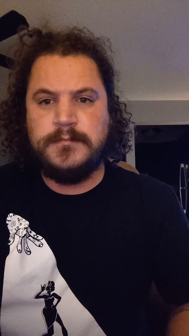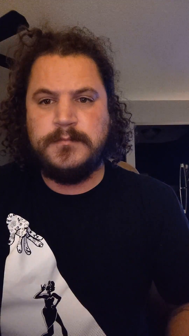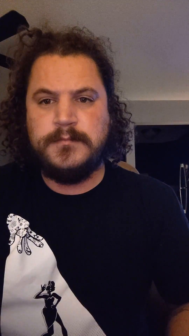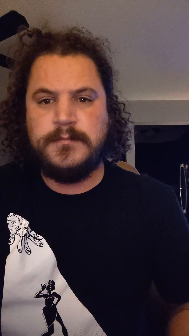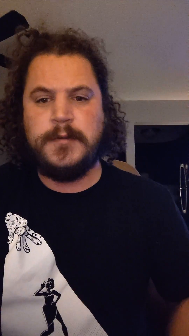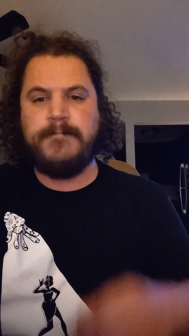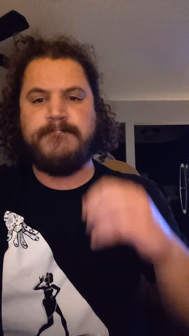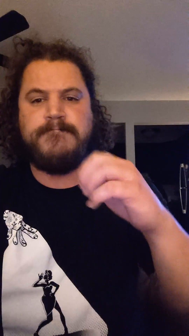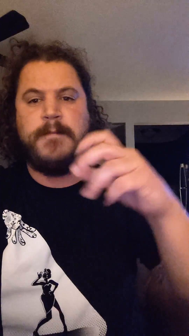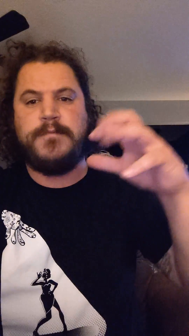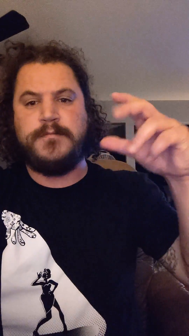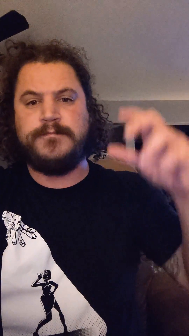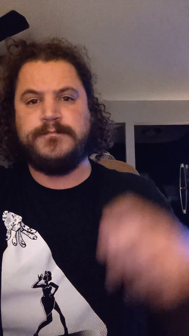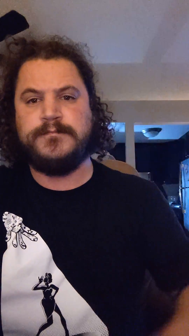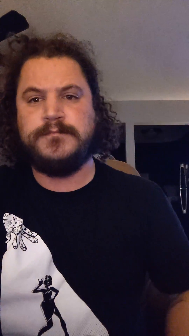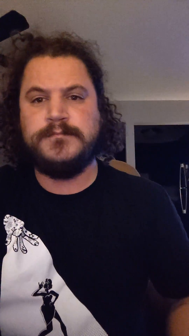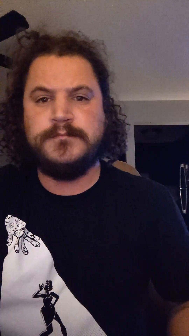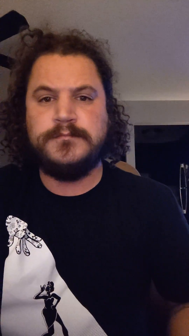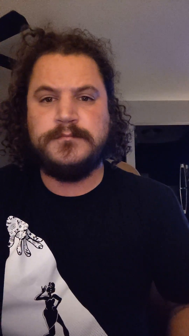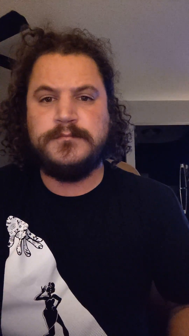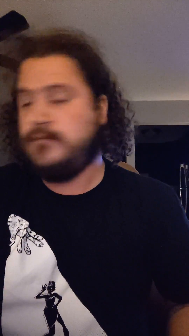bubbles